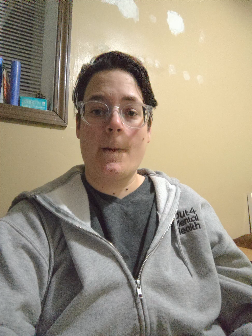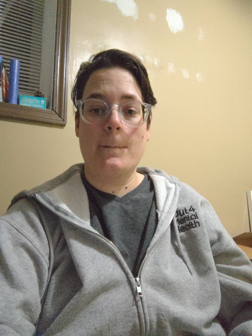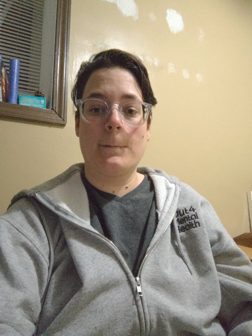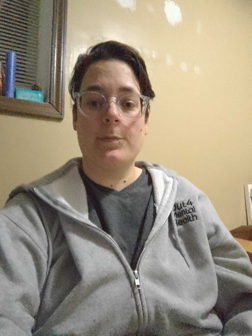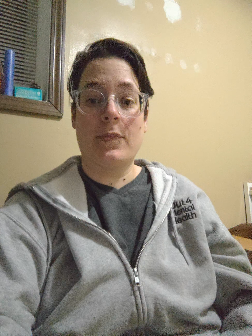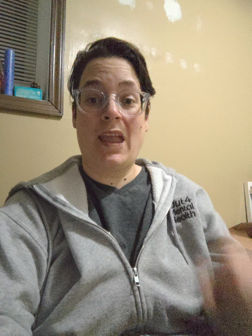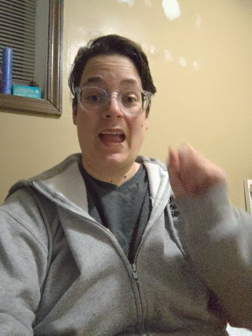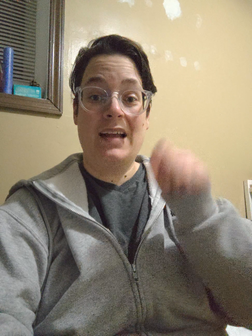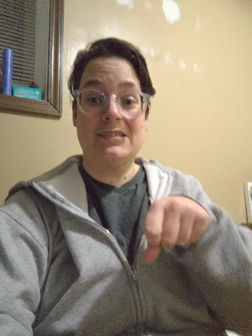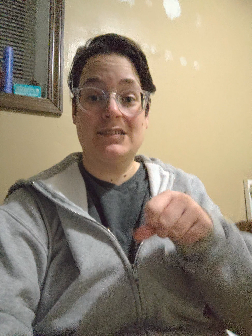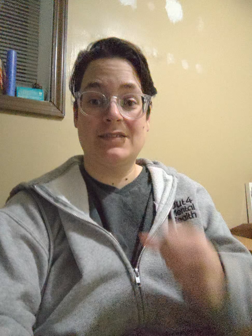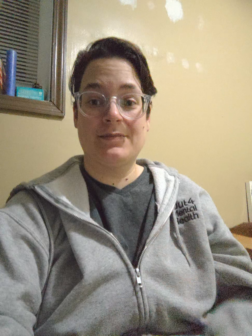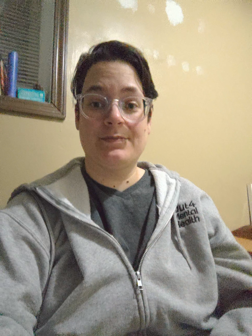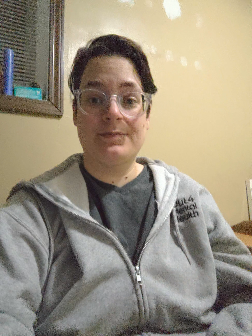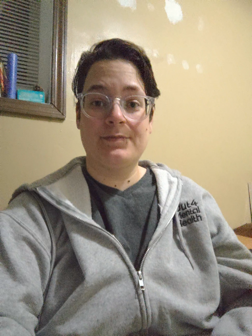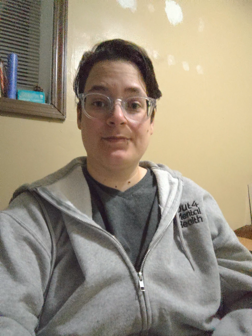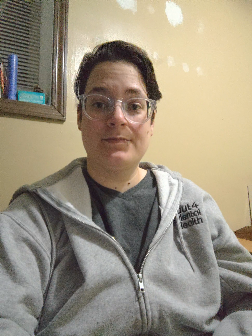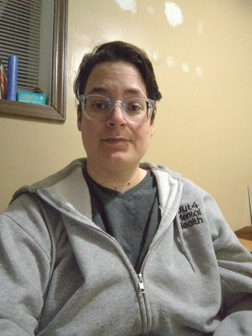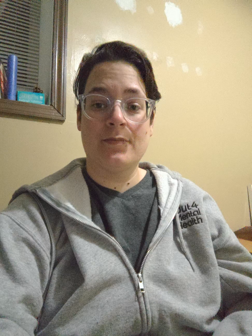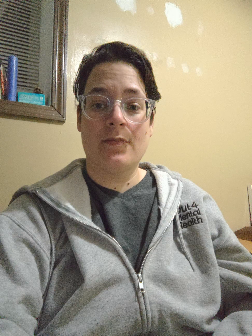can